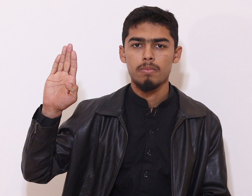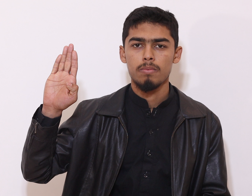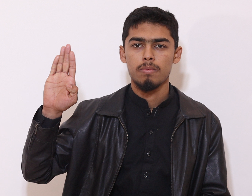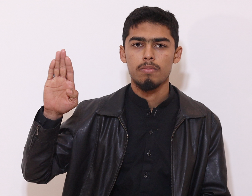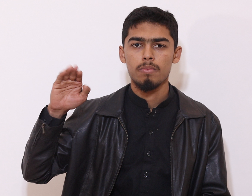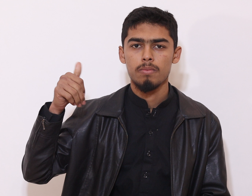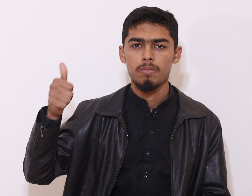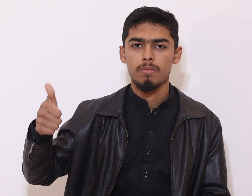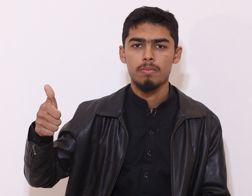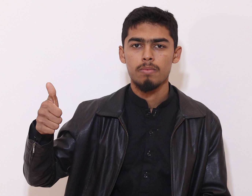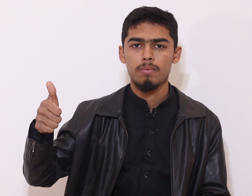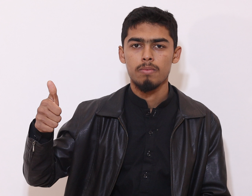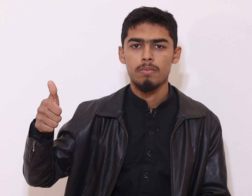best